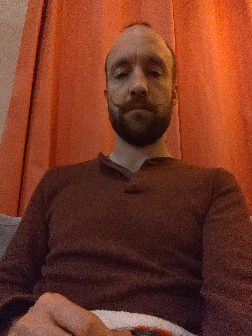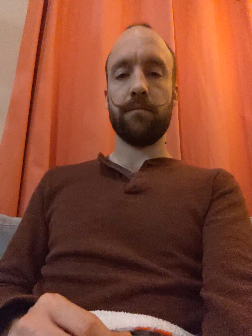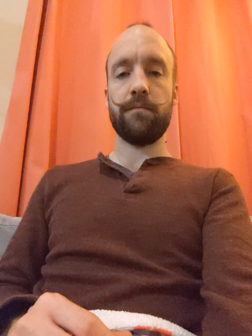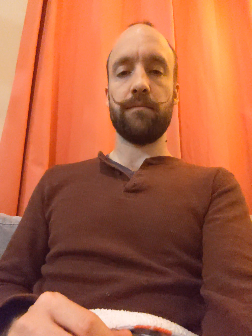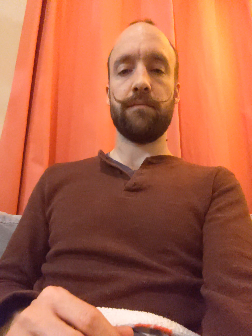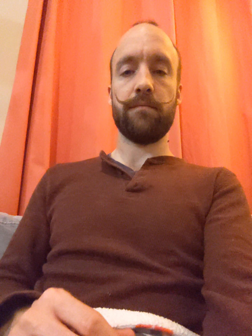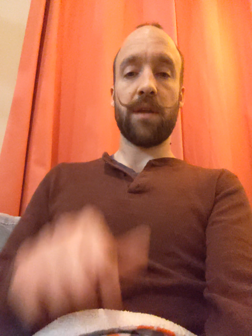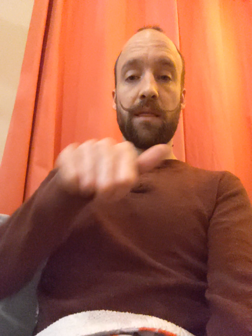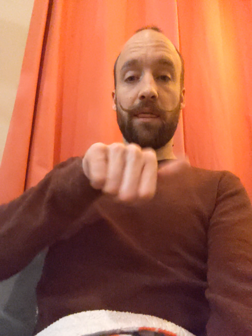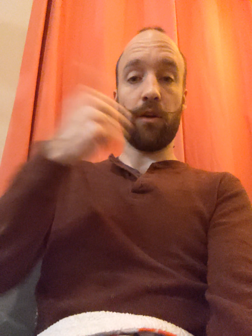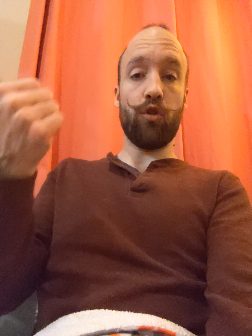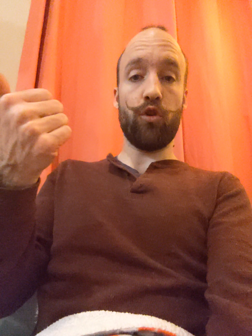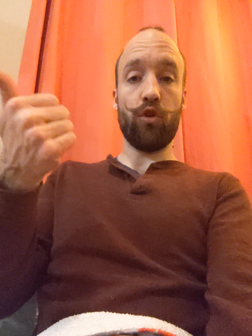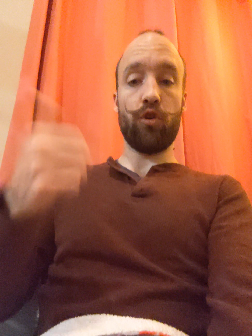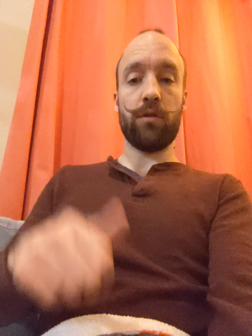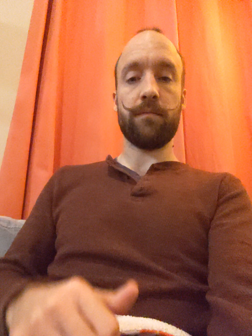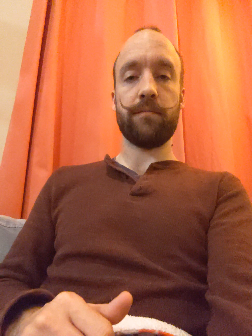another